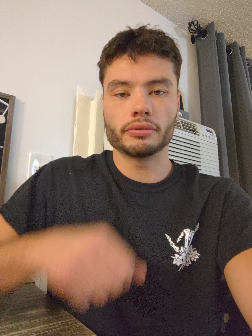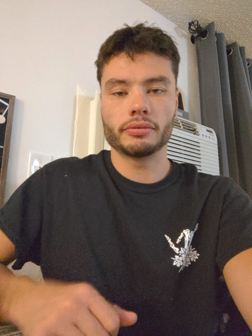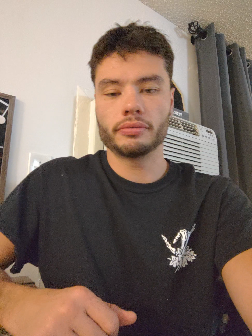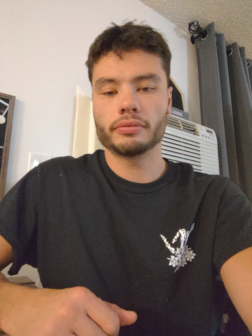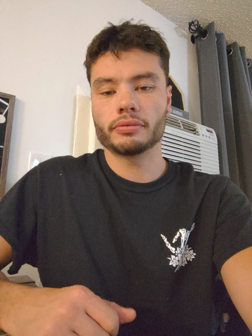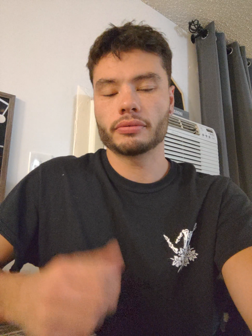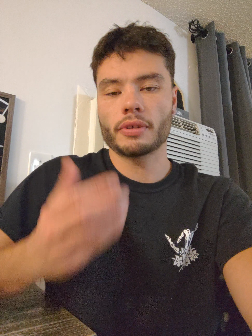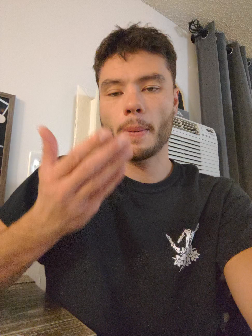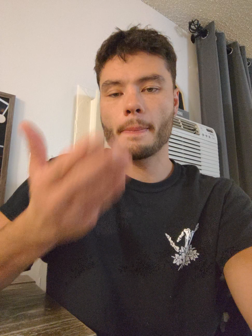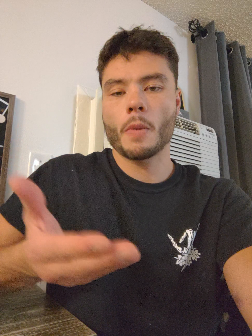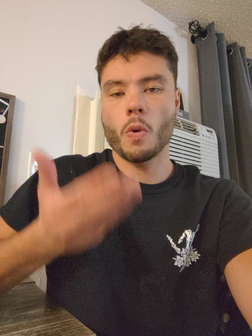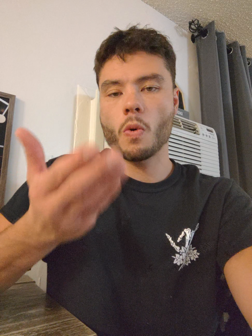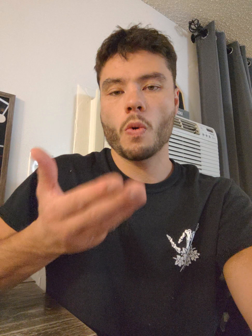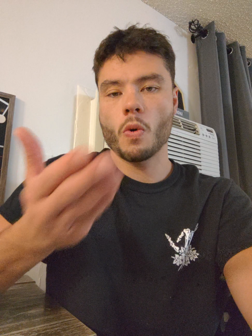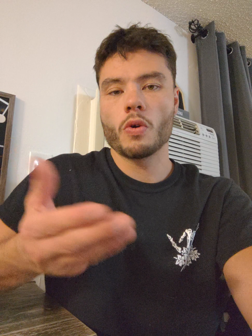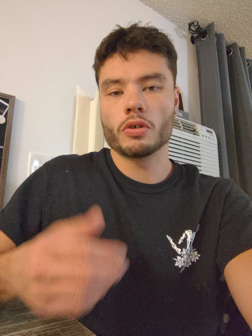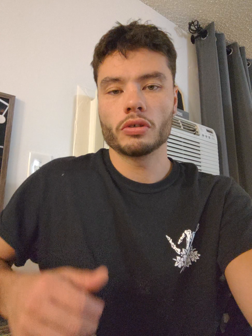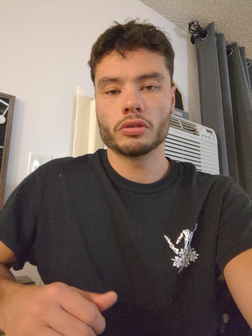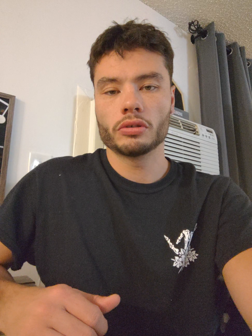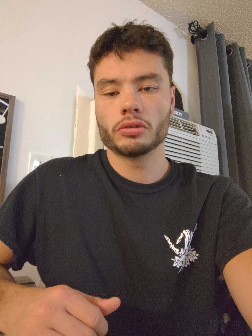boat